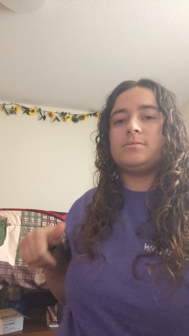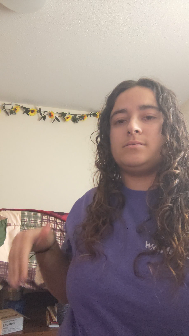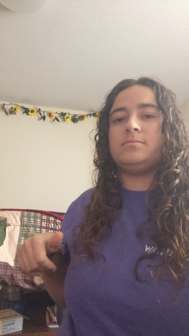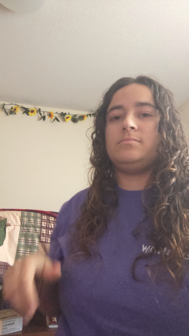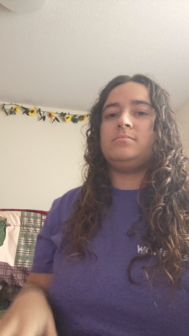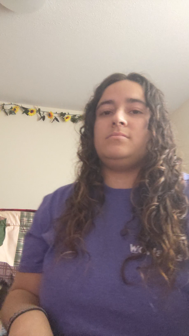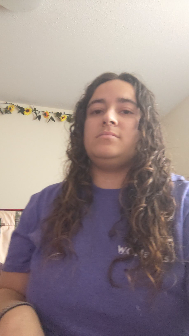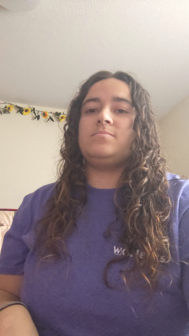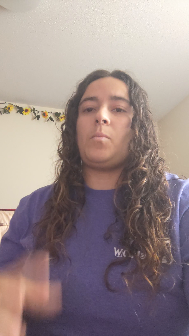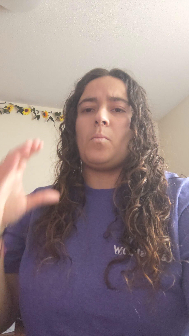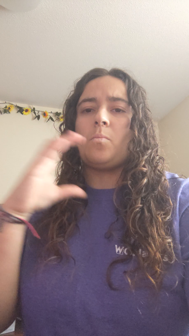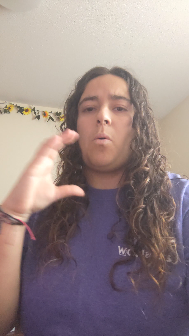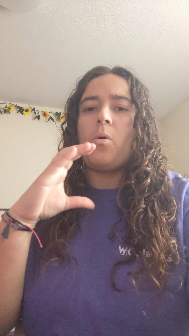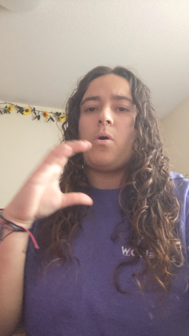ball